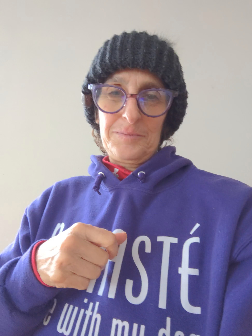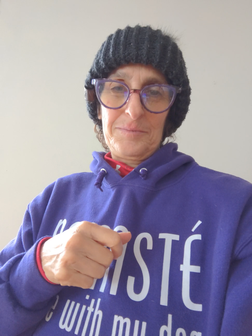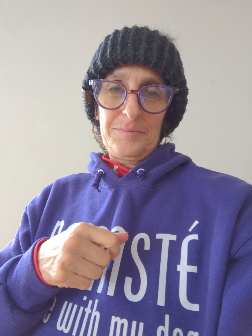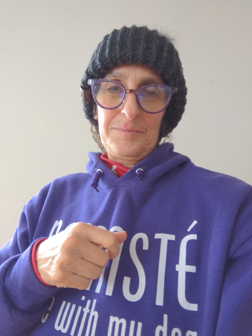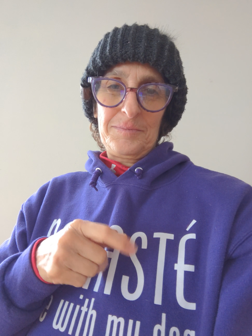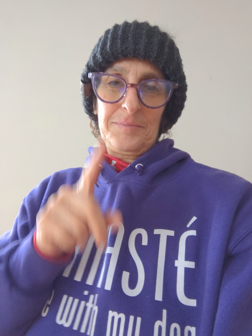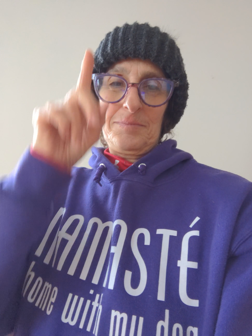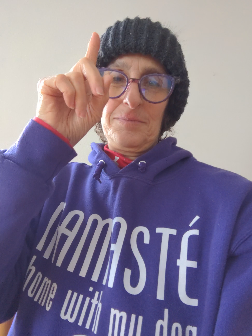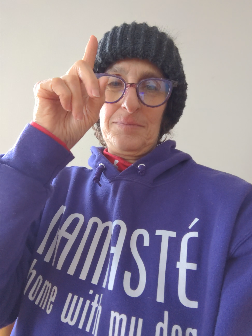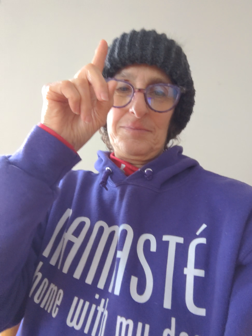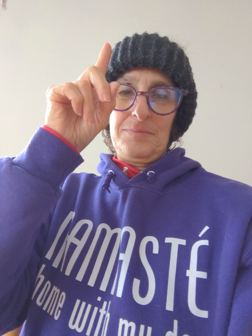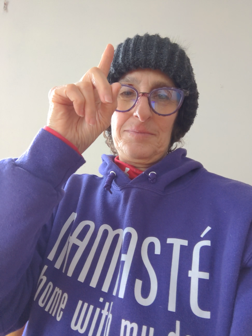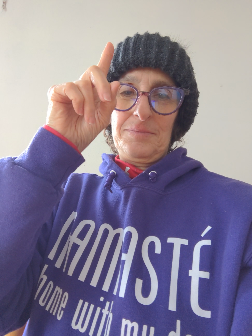up